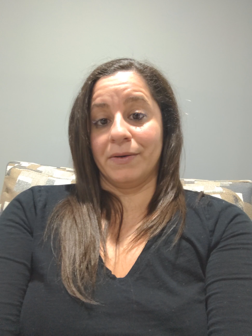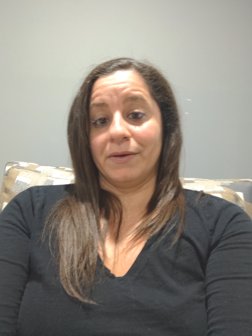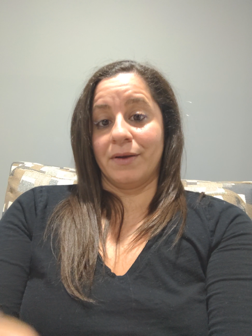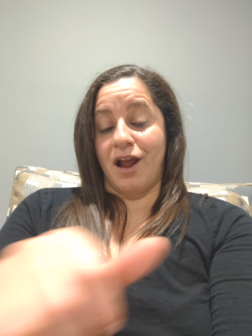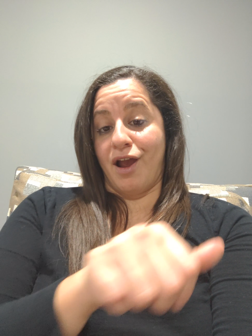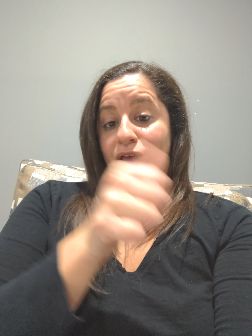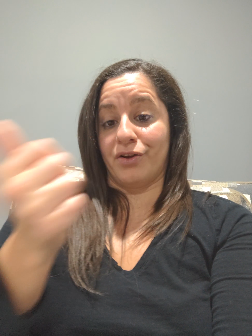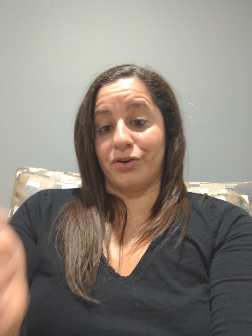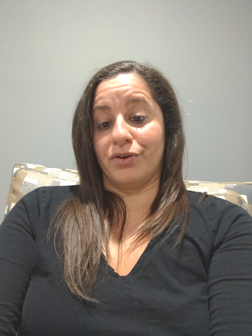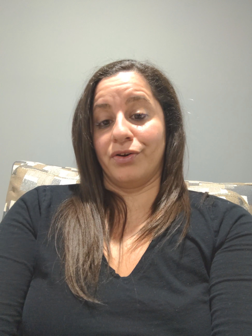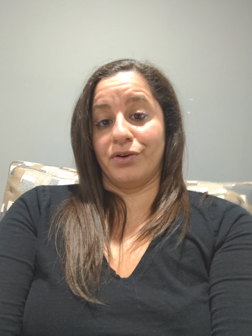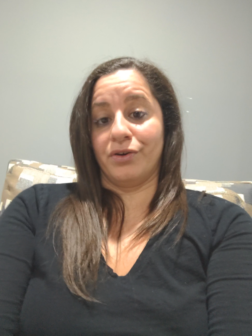another